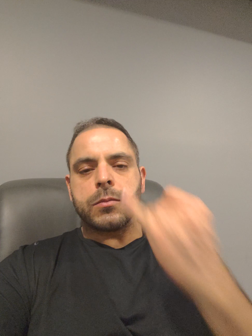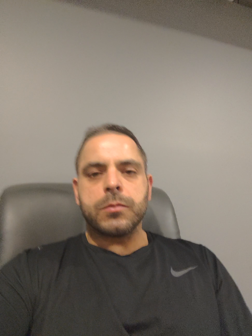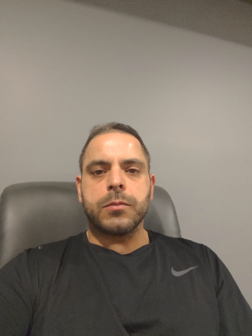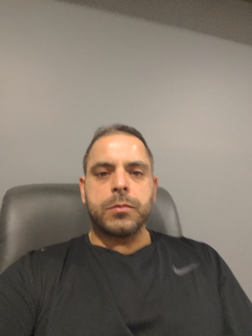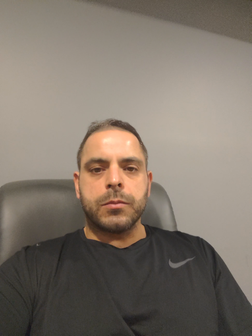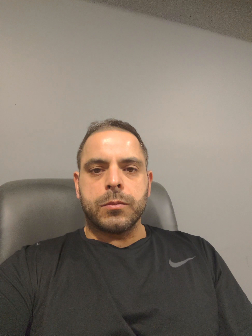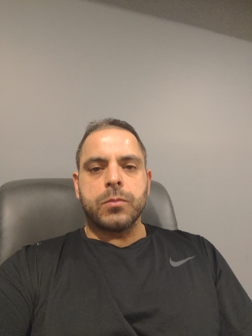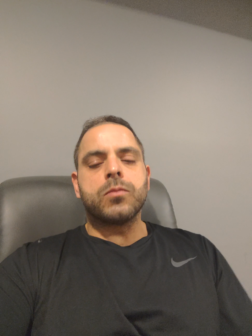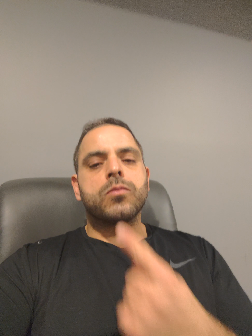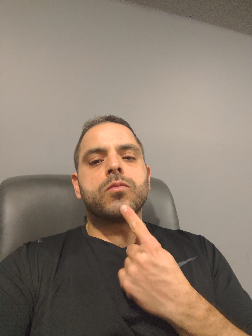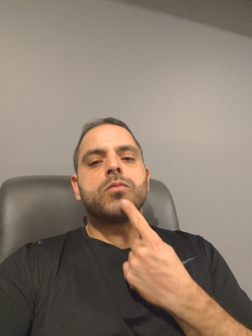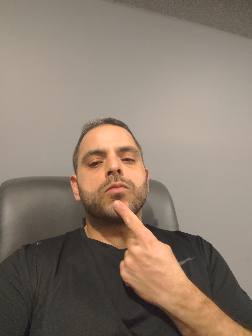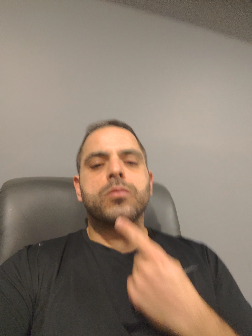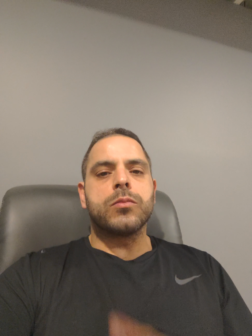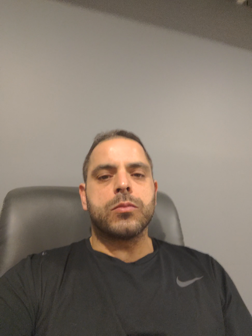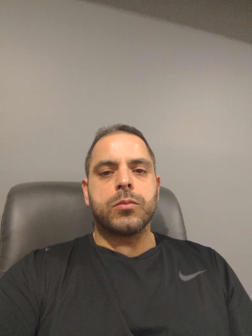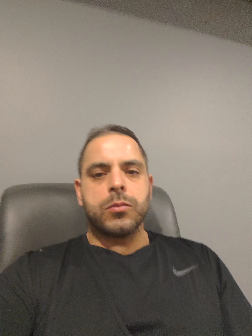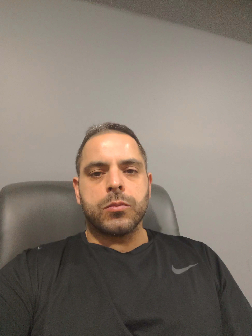chin